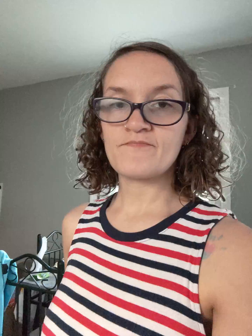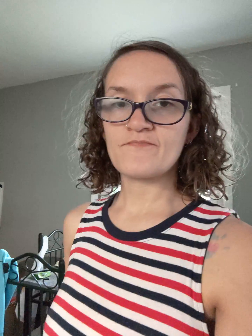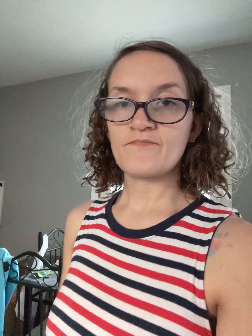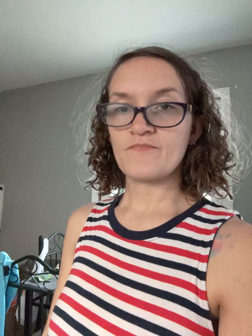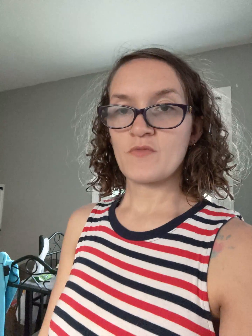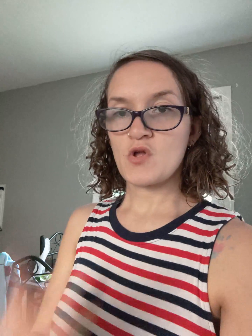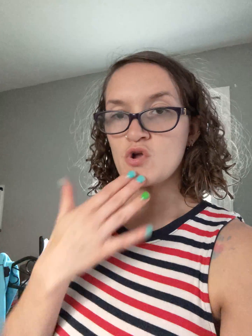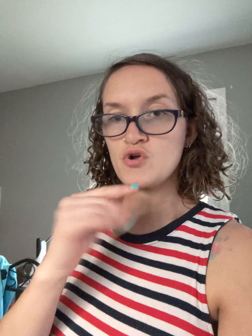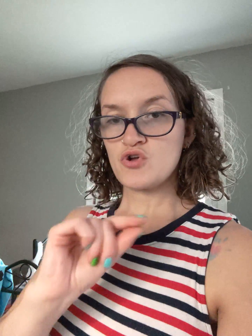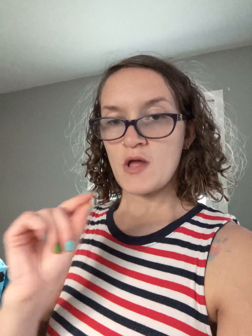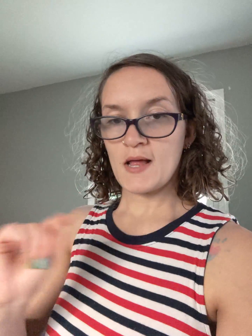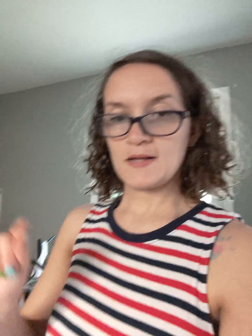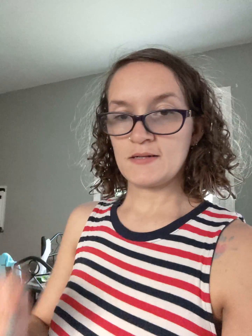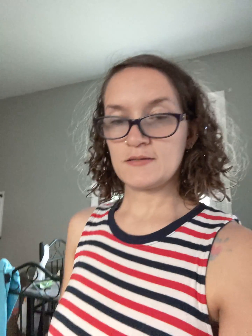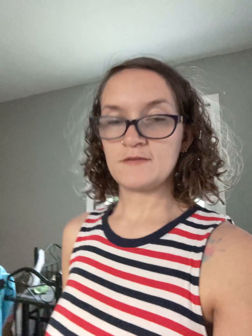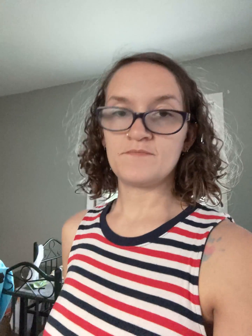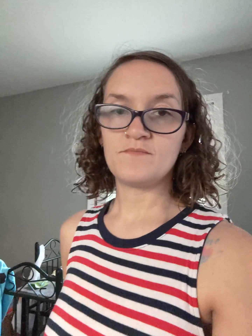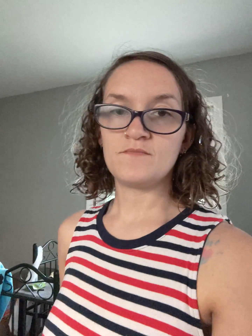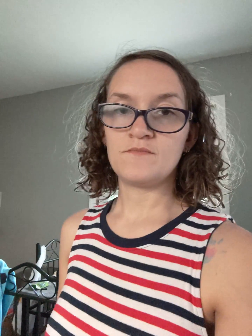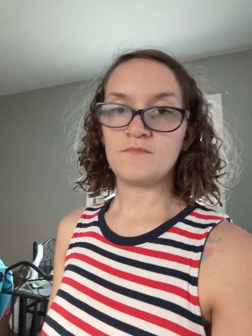crayon